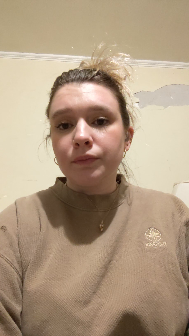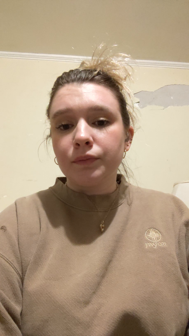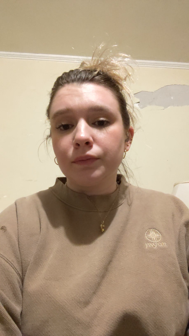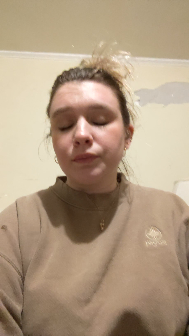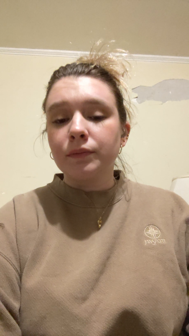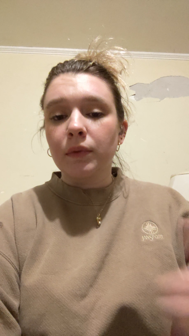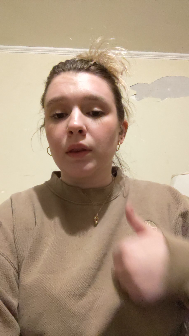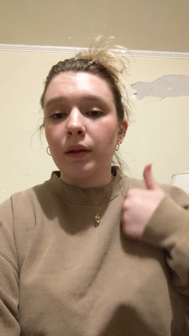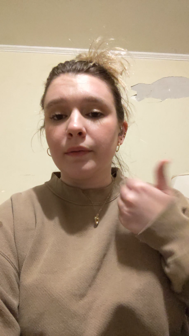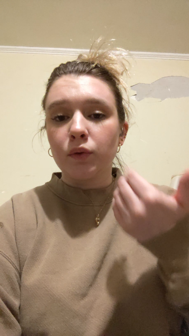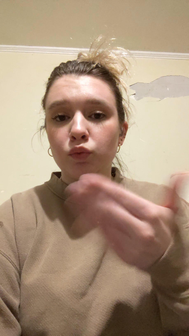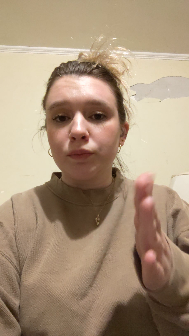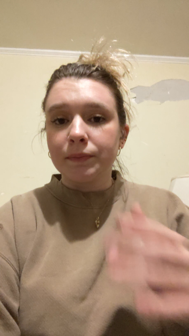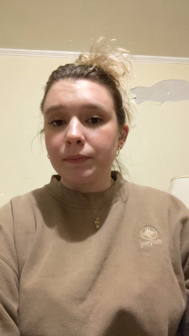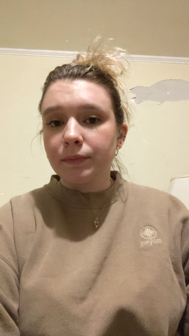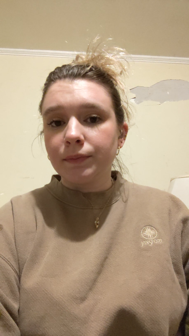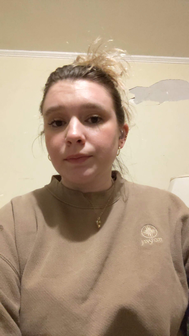living room